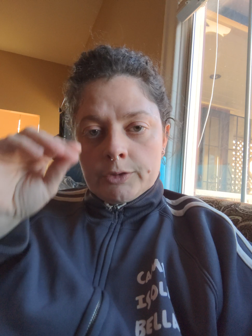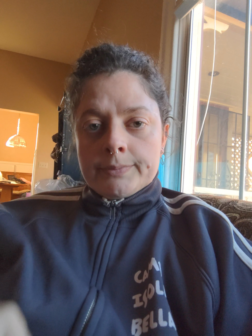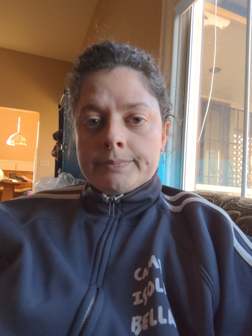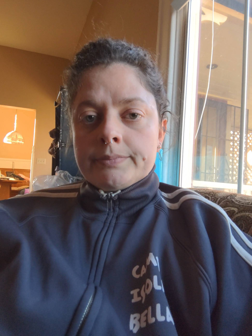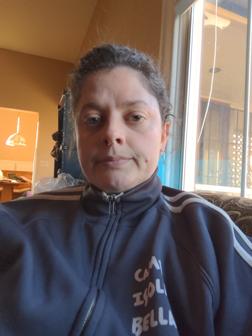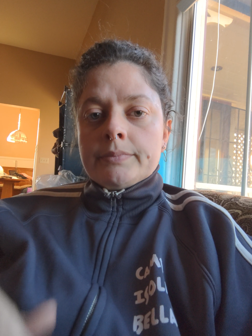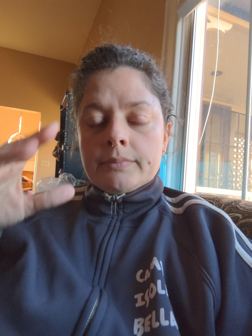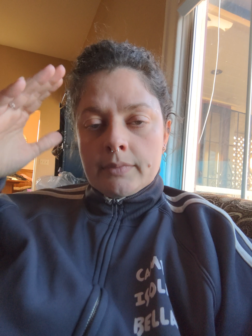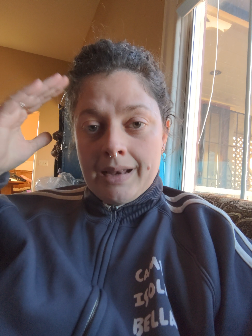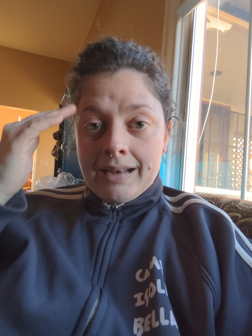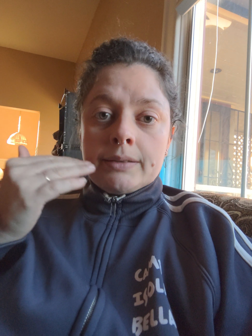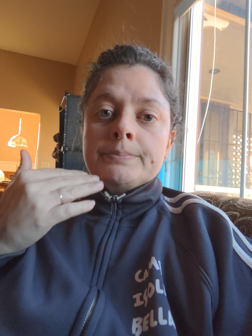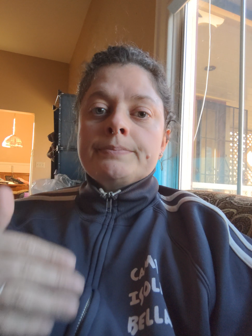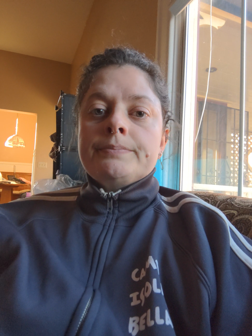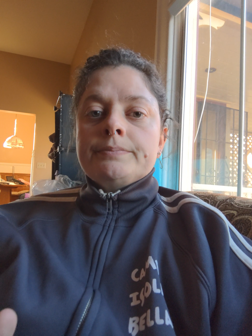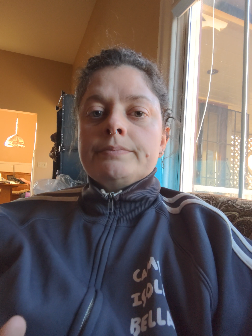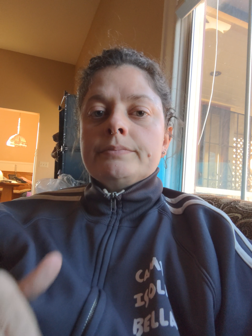head